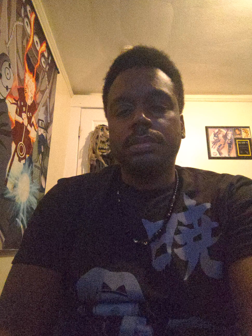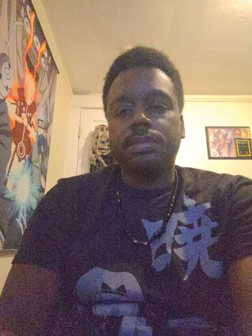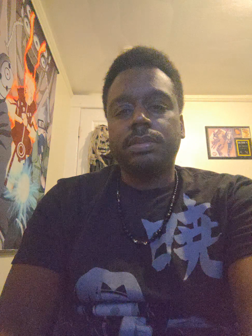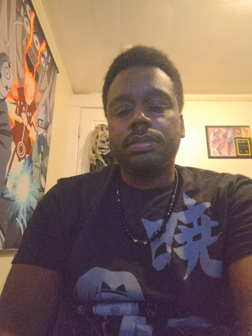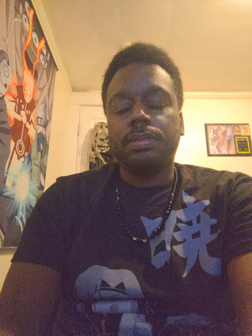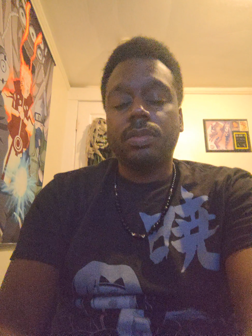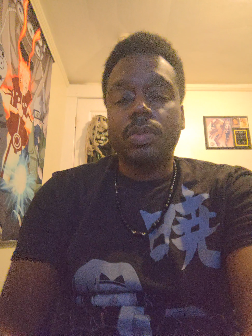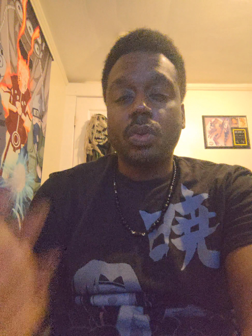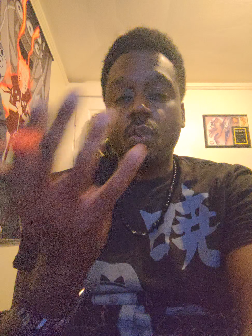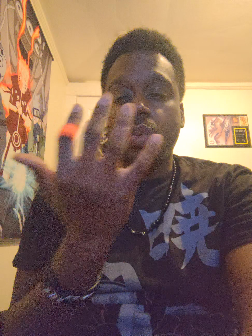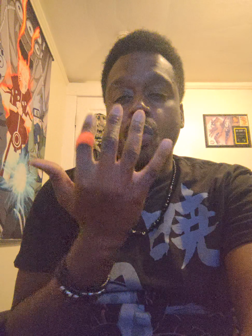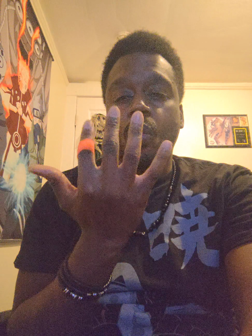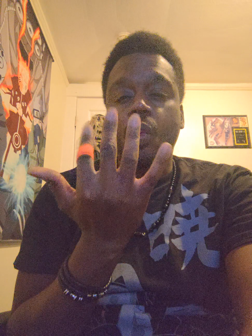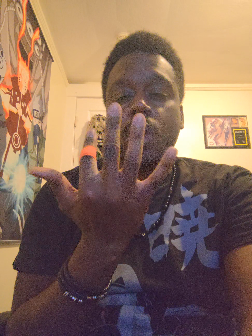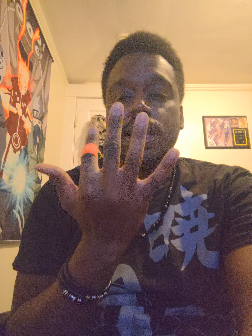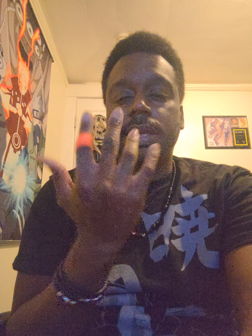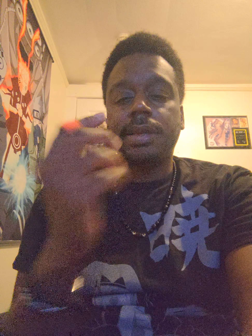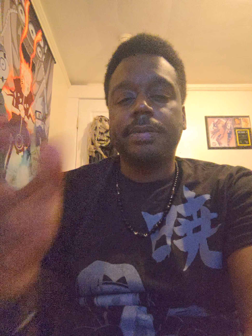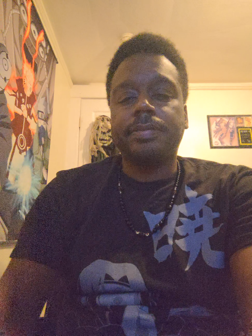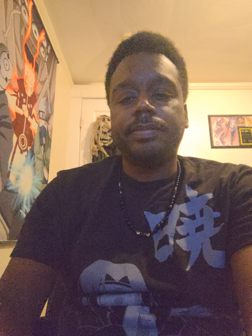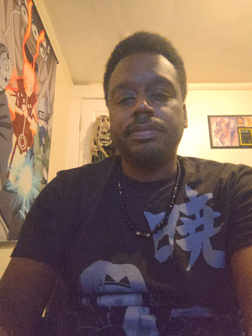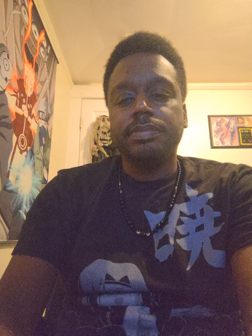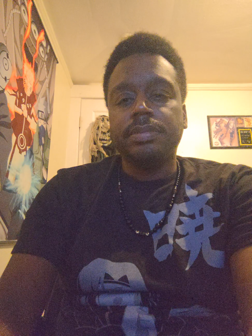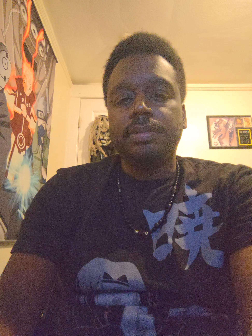wait